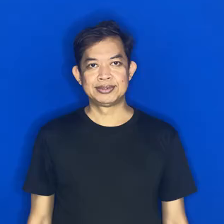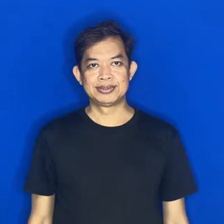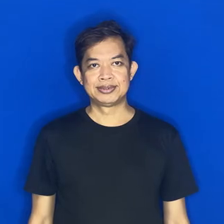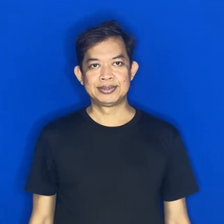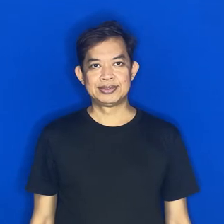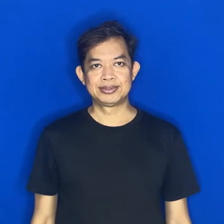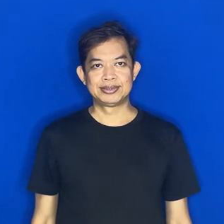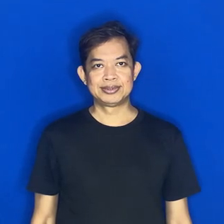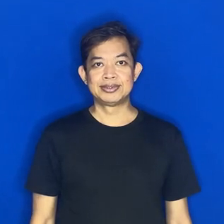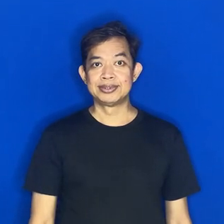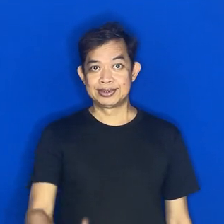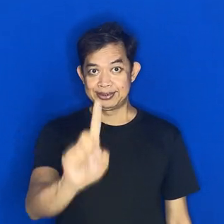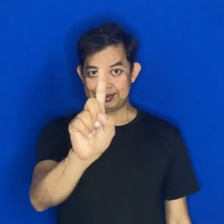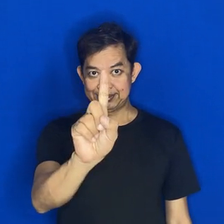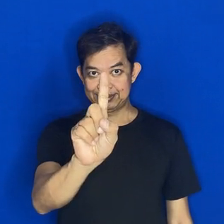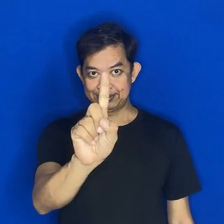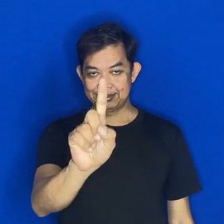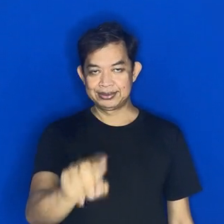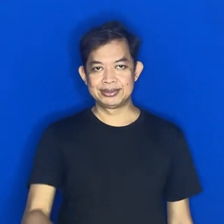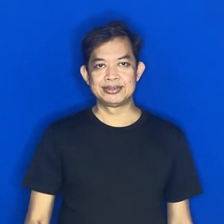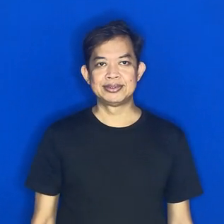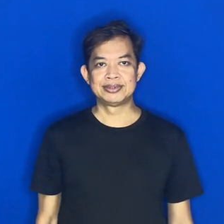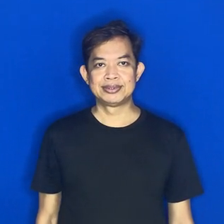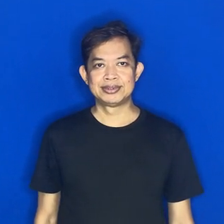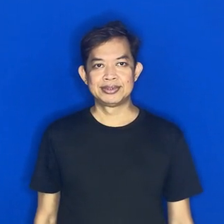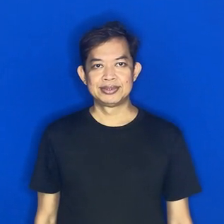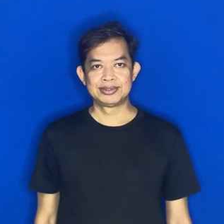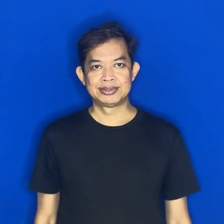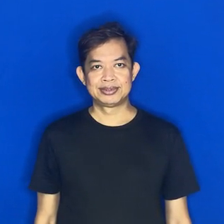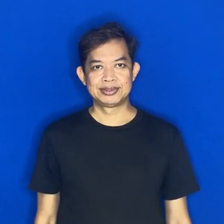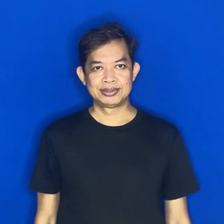one